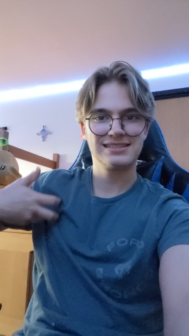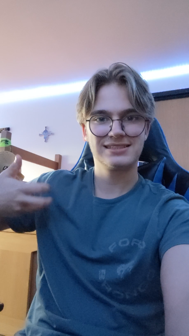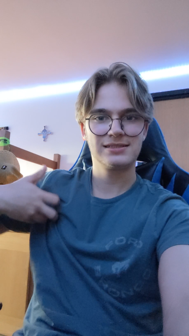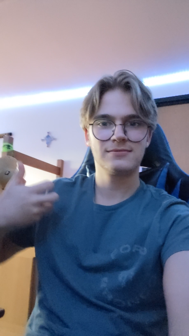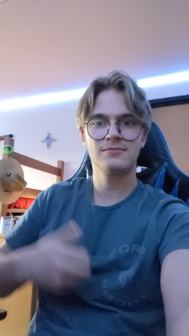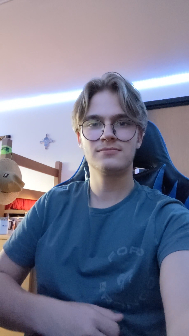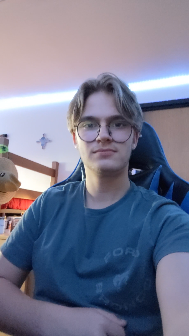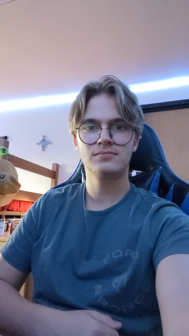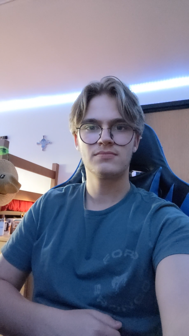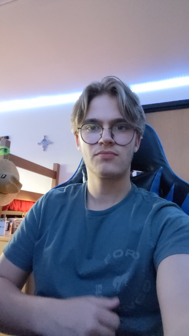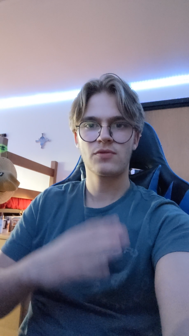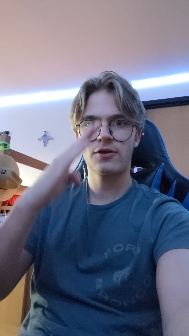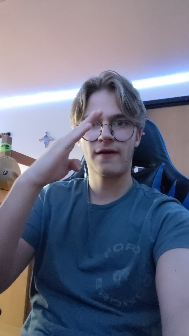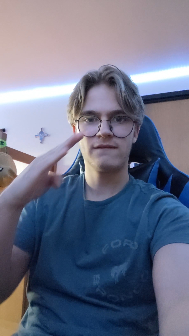roof